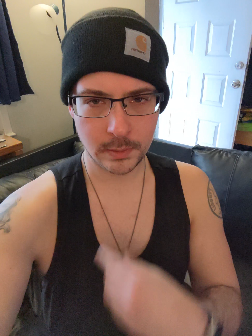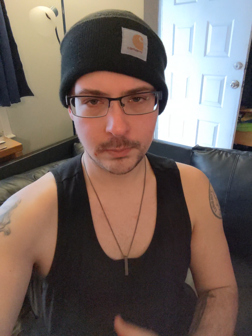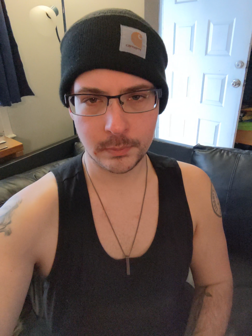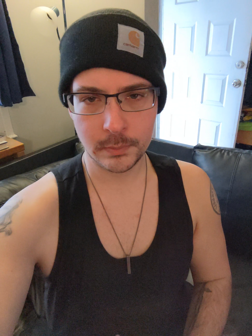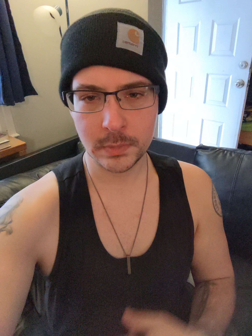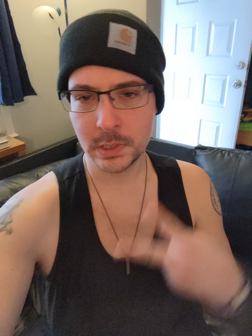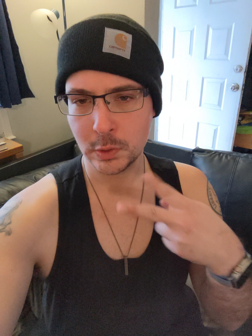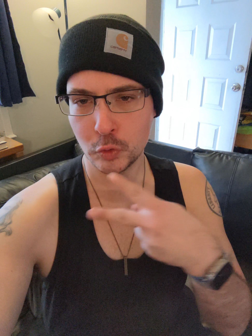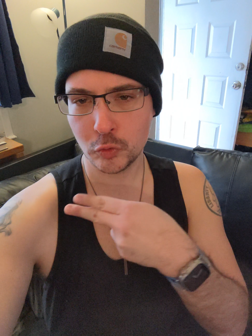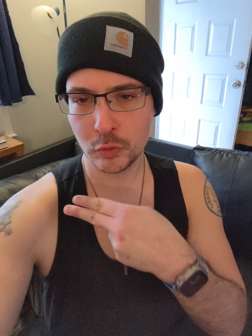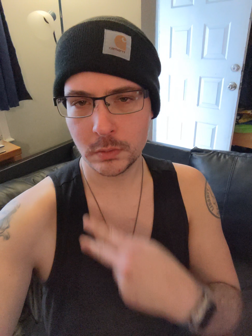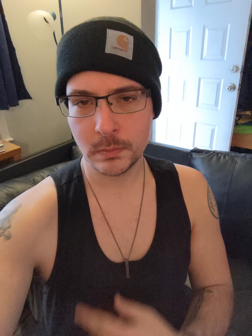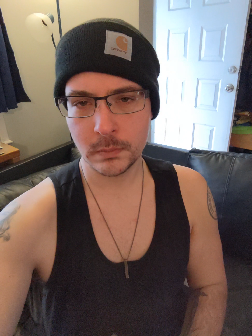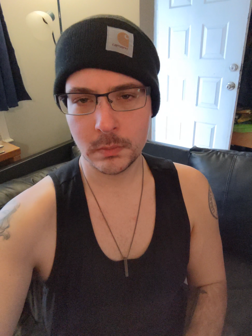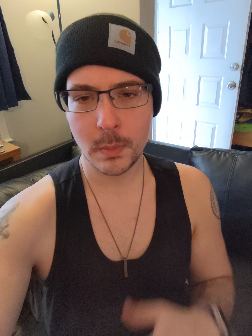scissors